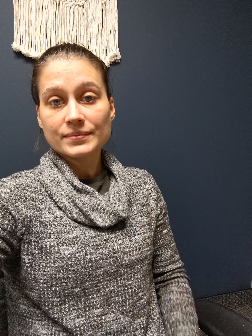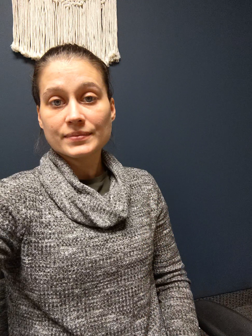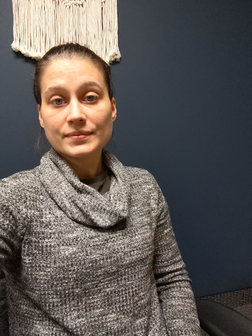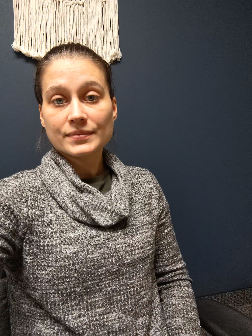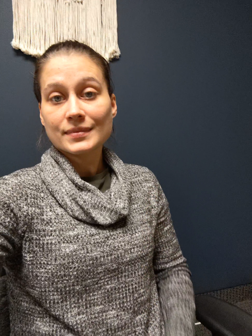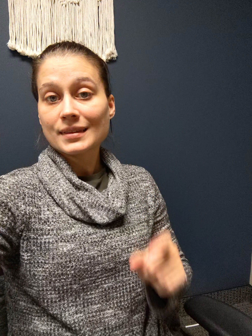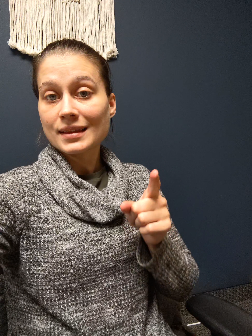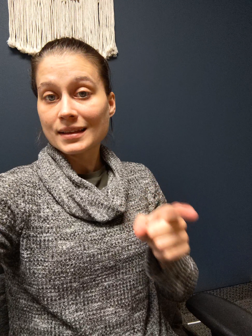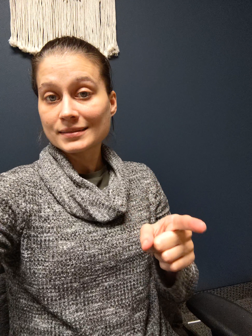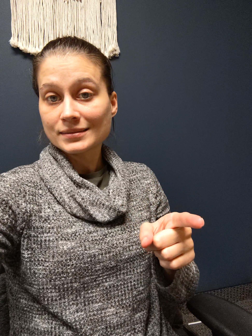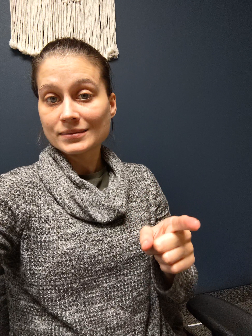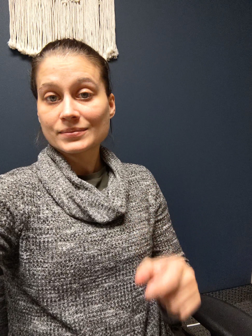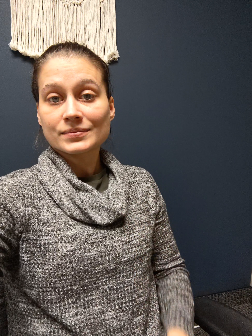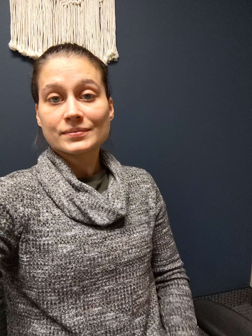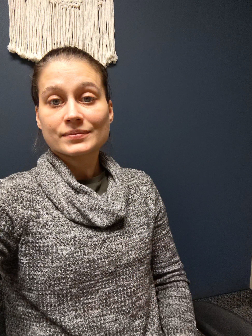he/she/it